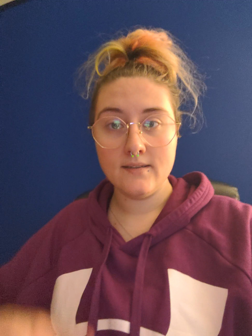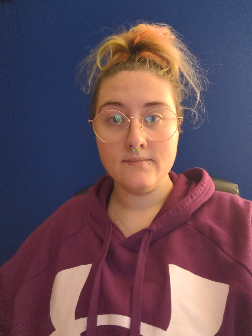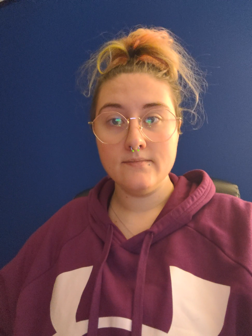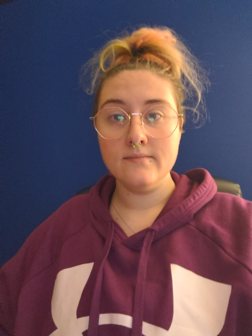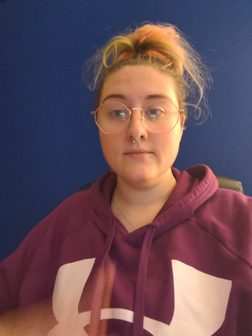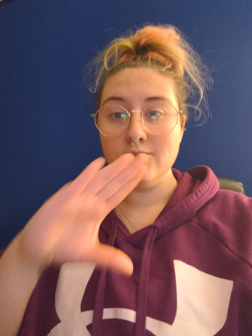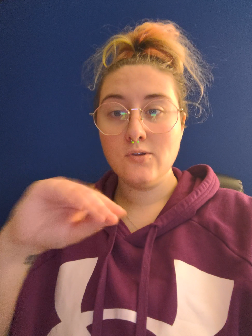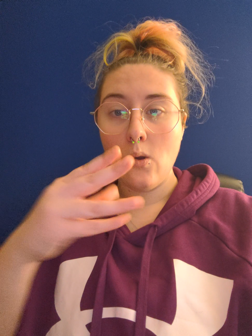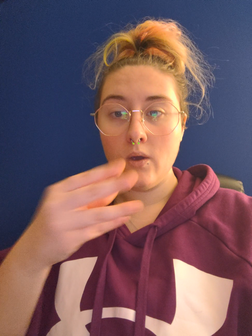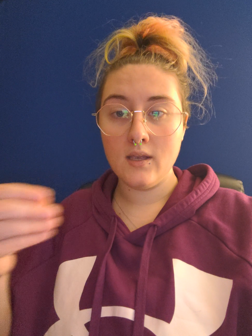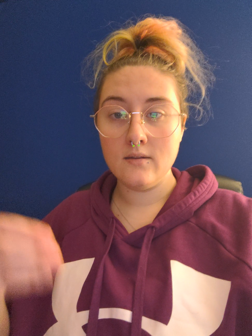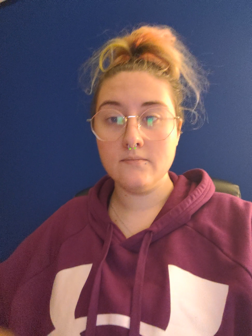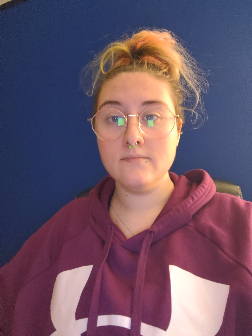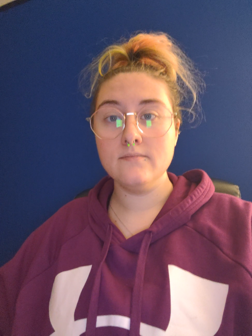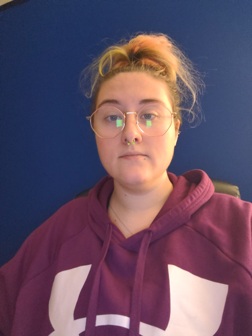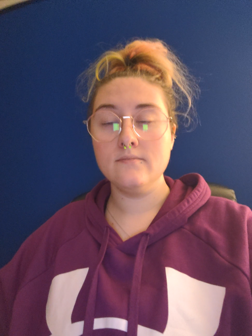story